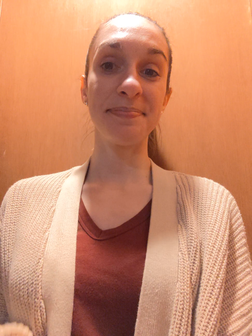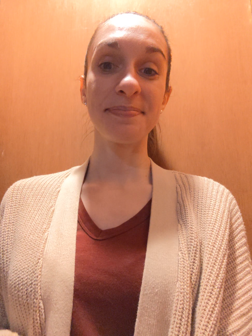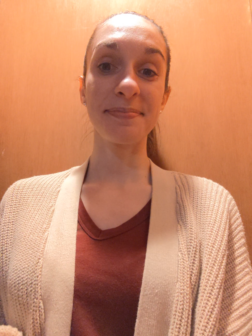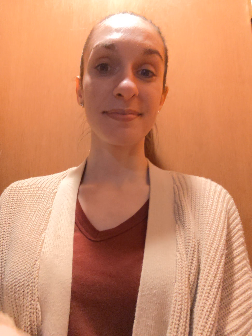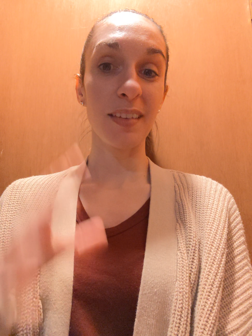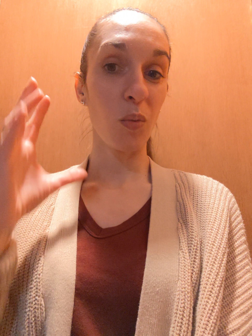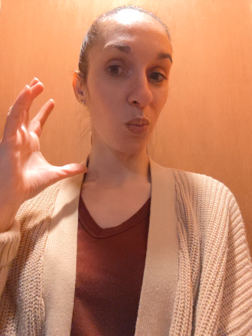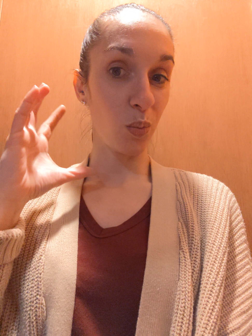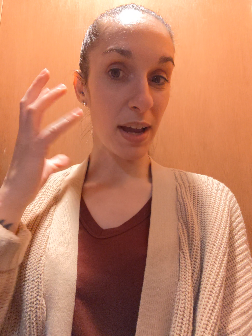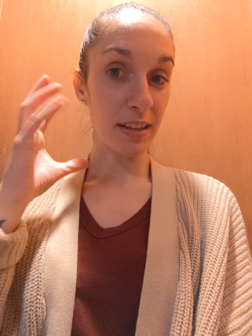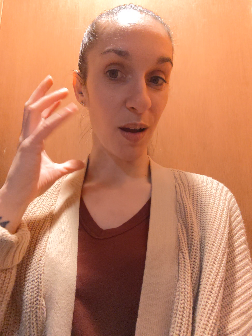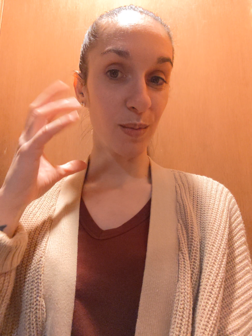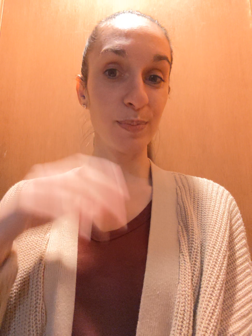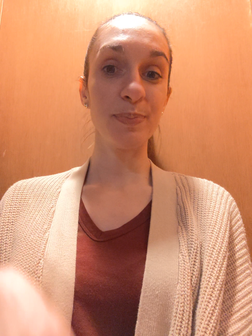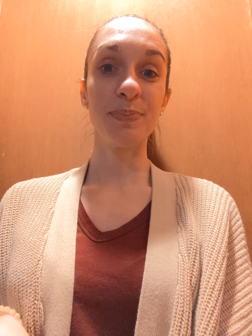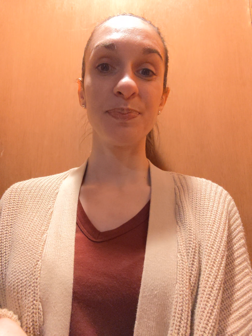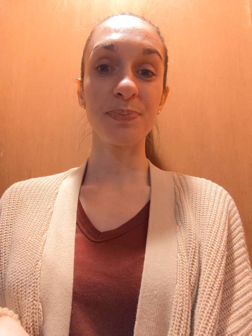radio